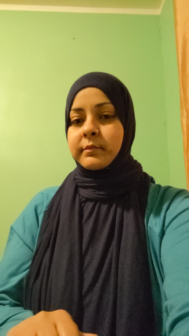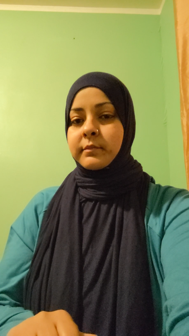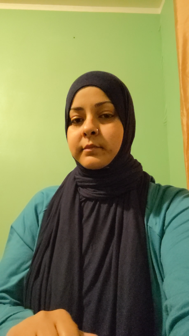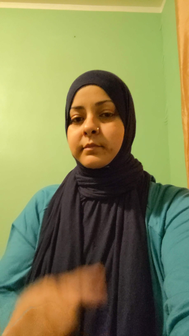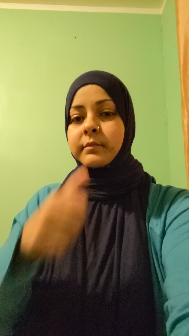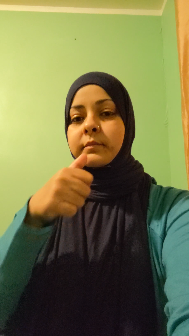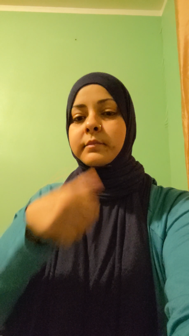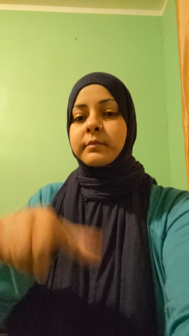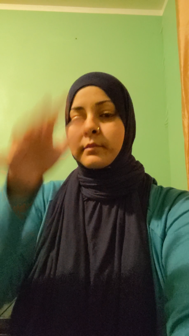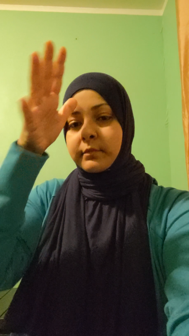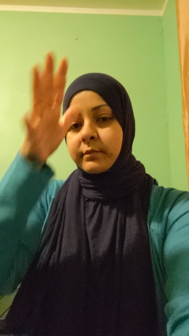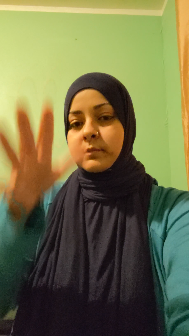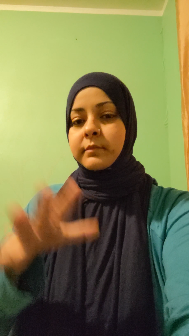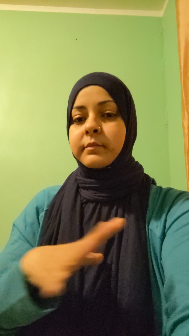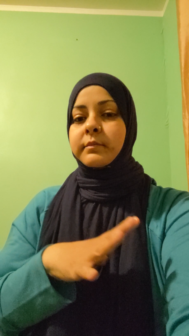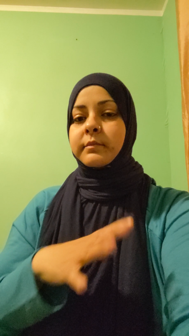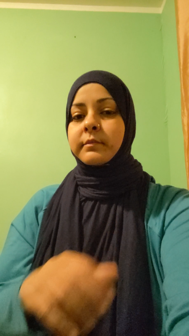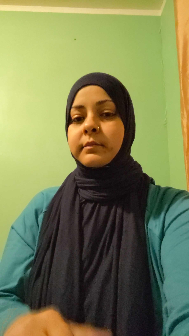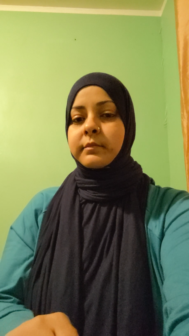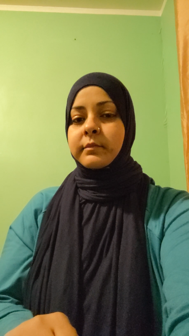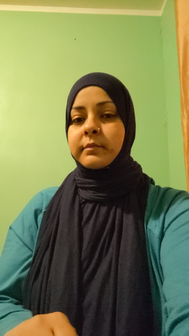mailman